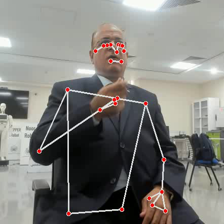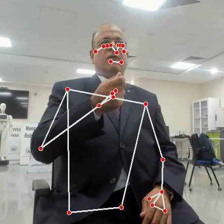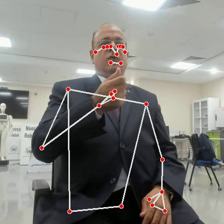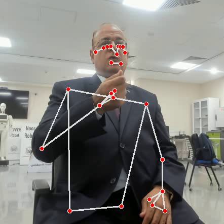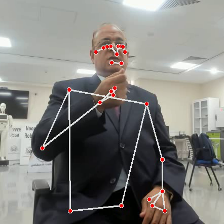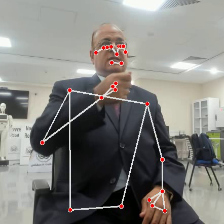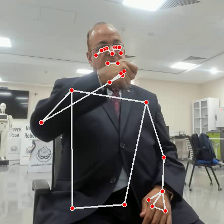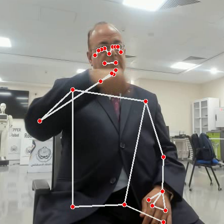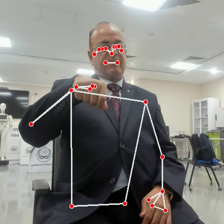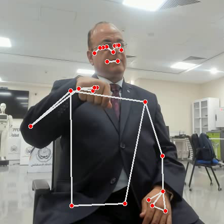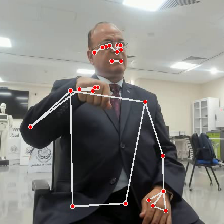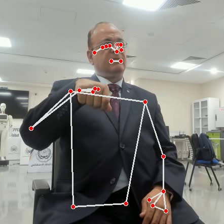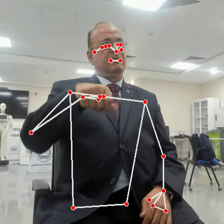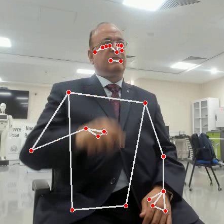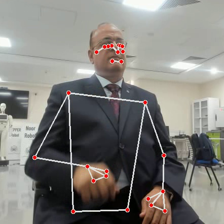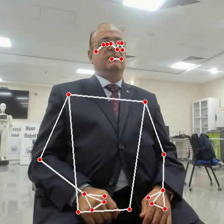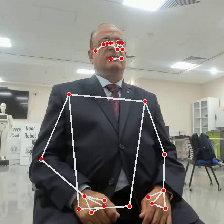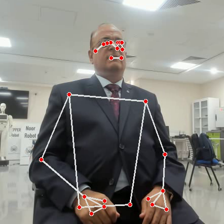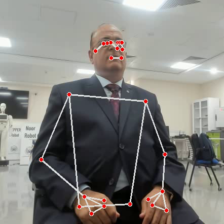flos